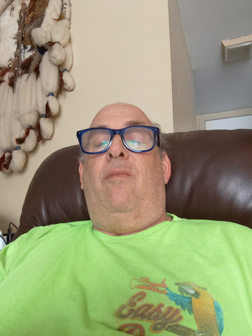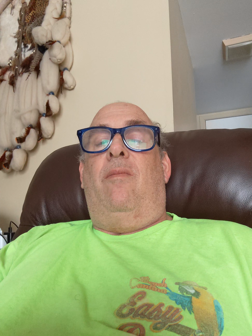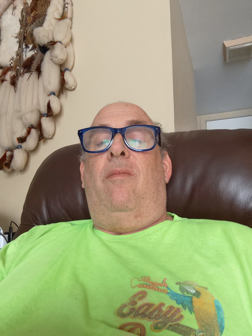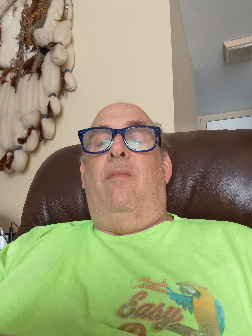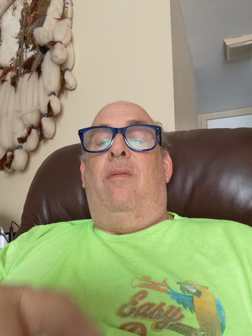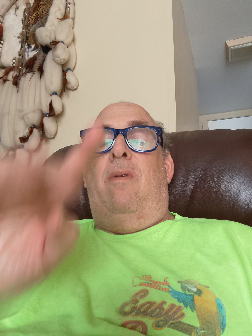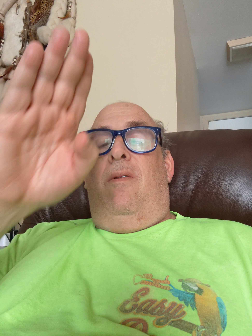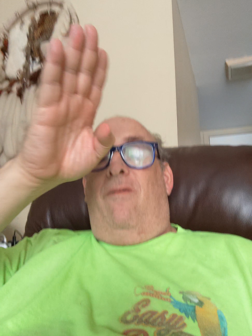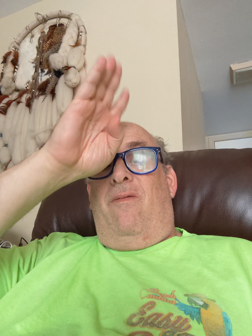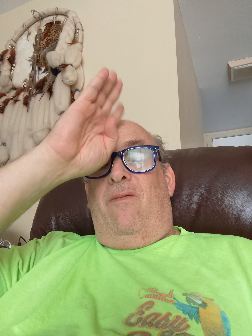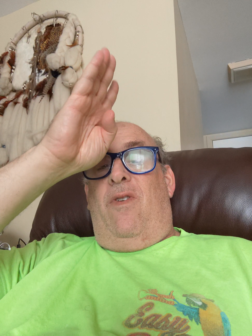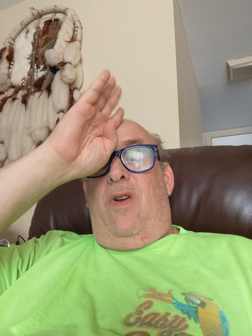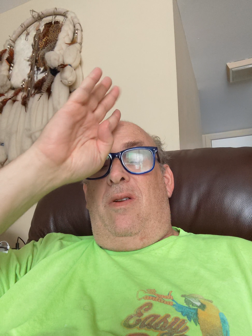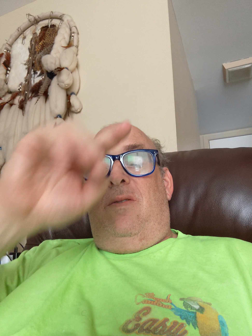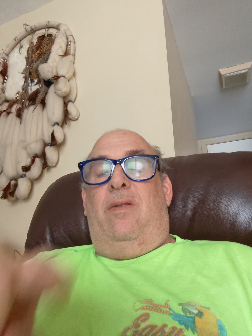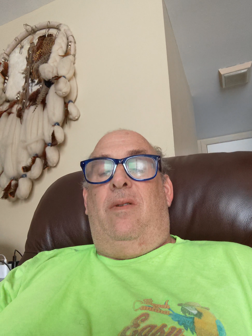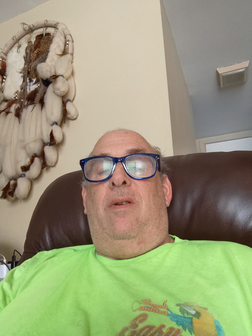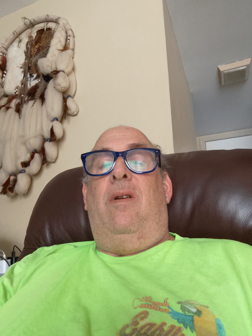fireman